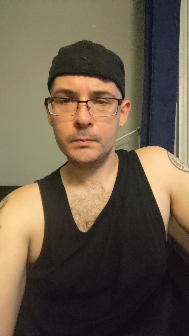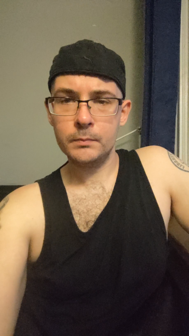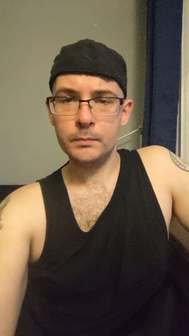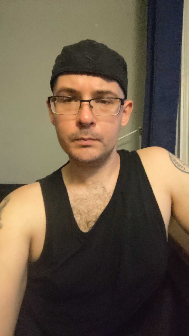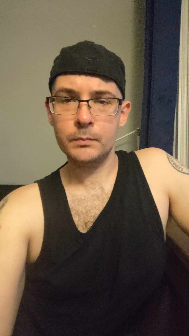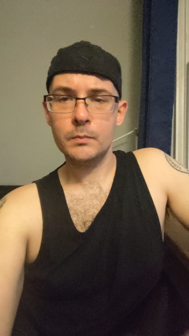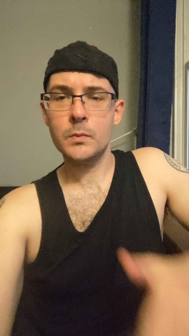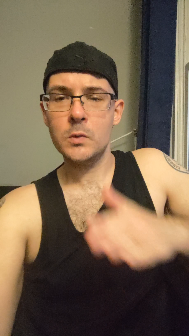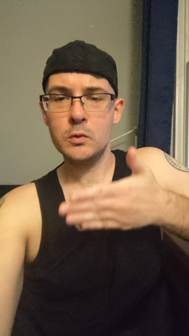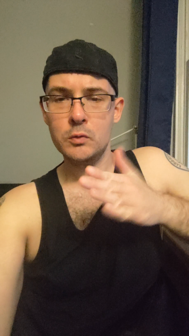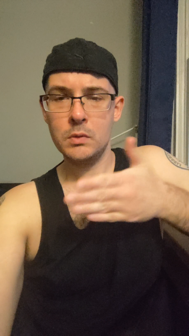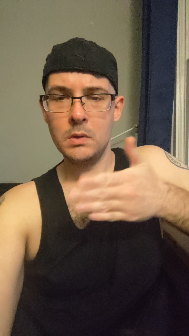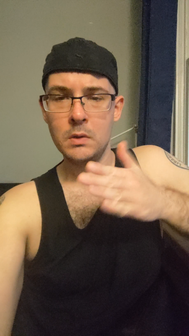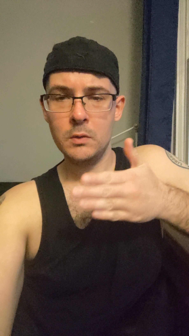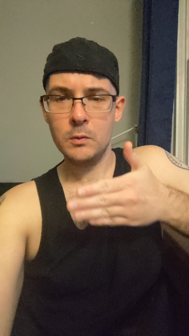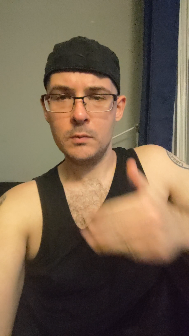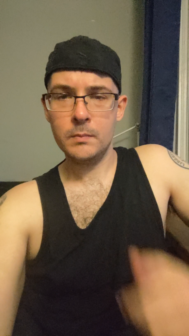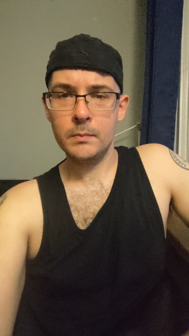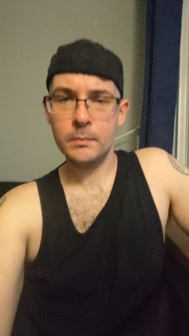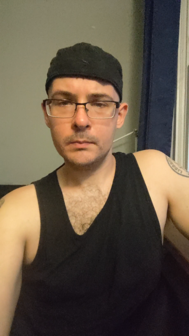share